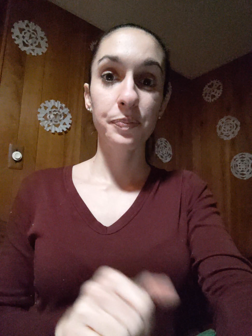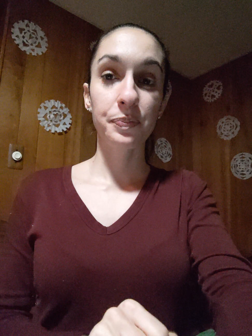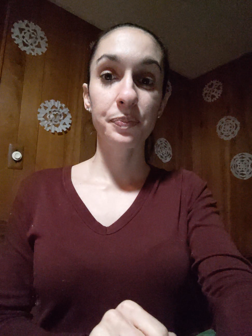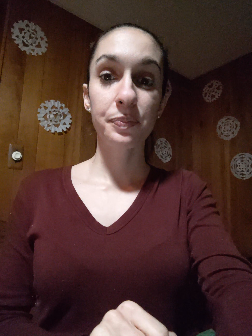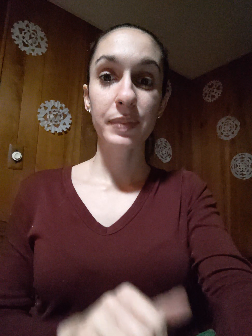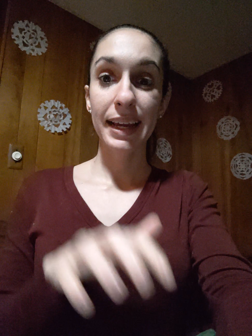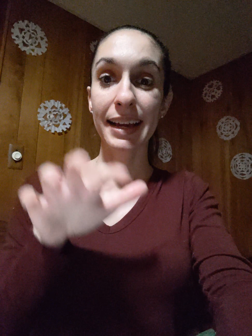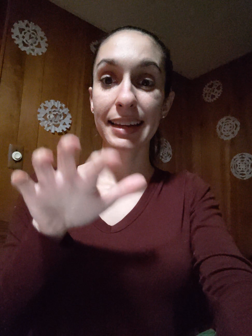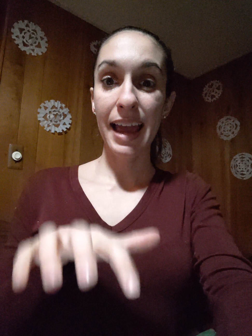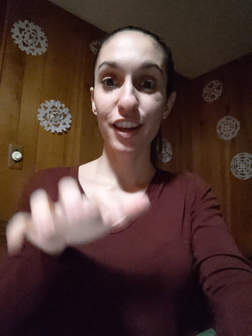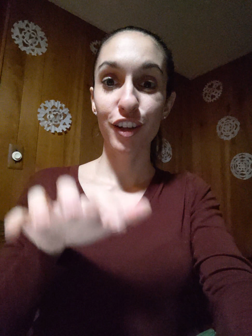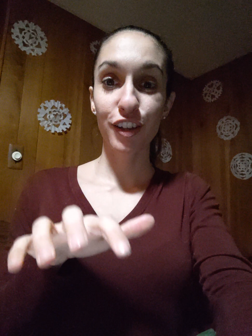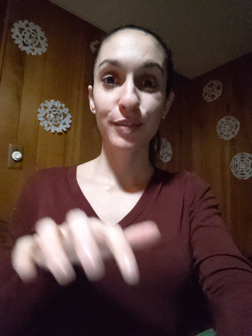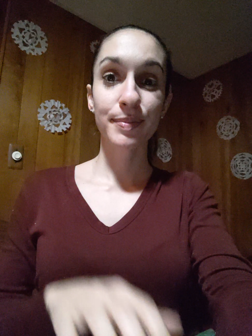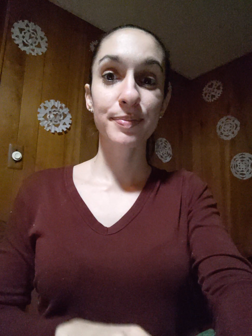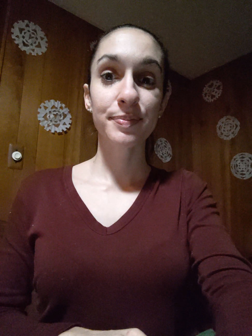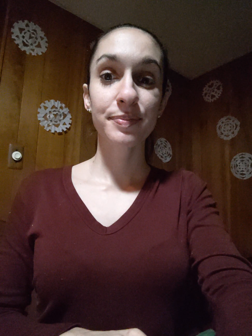alligator